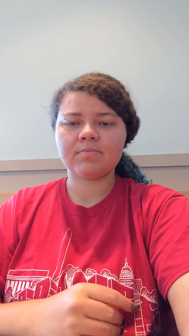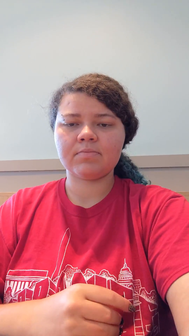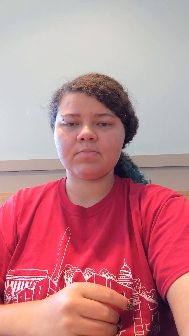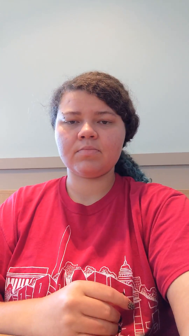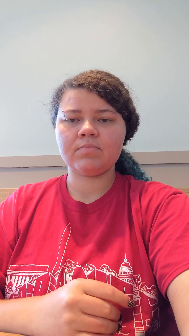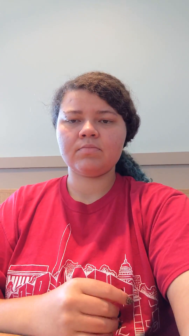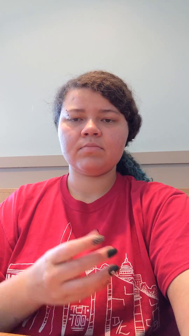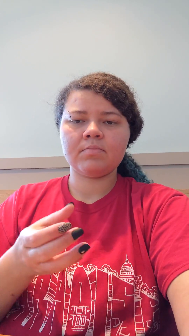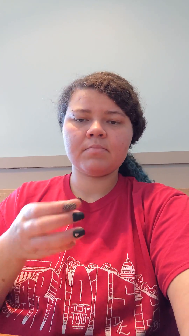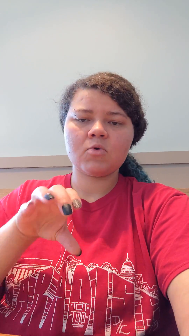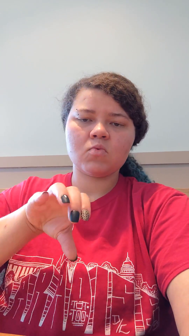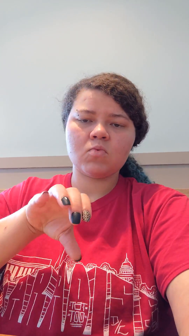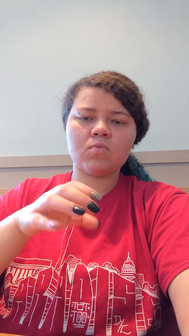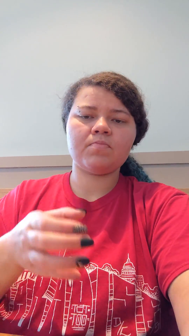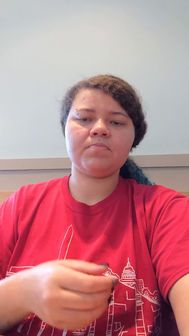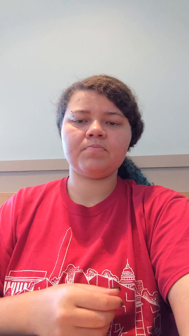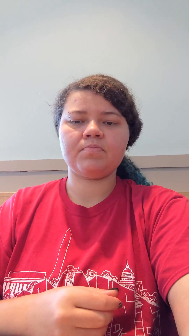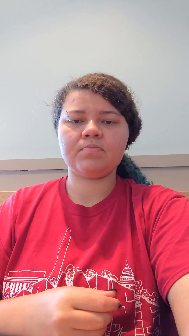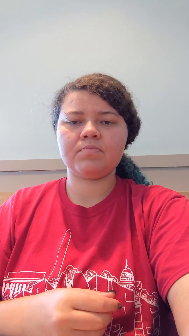pour